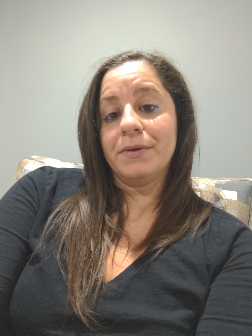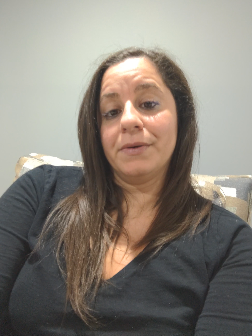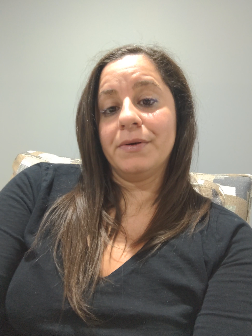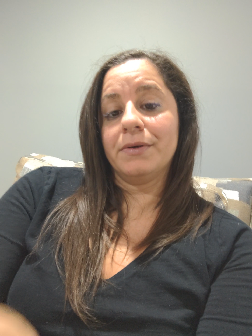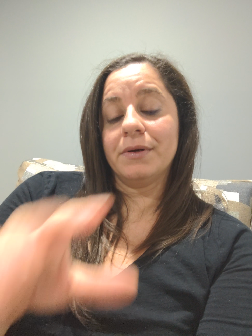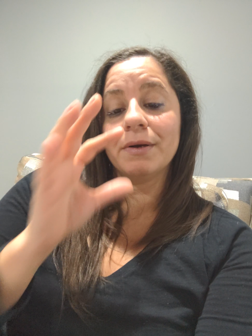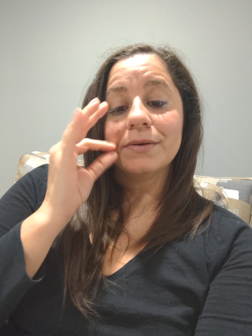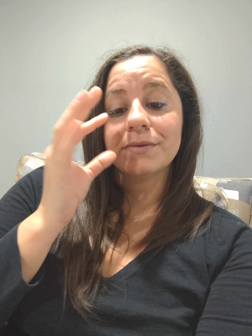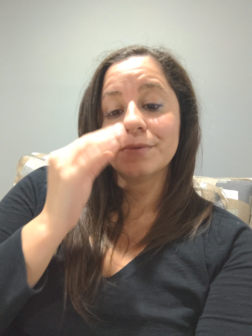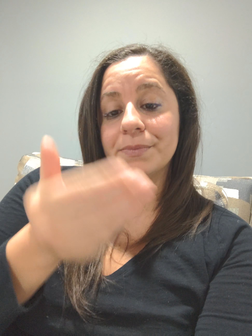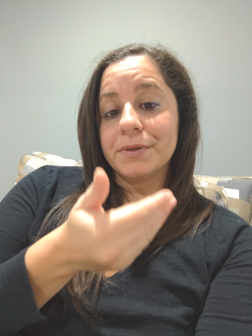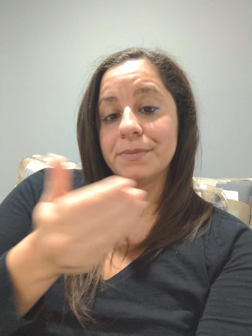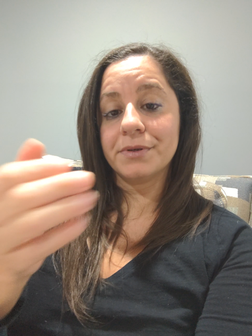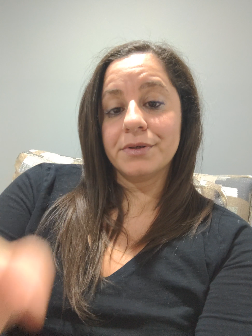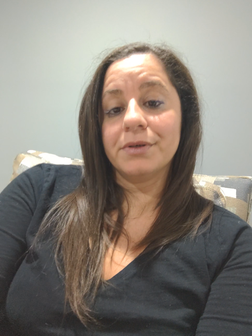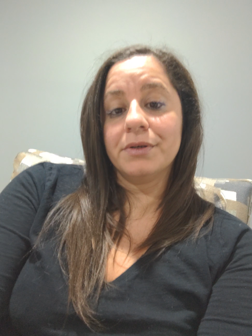kitty